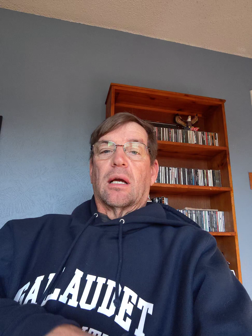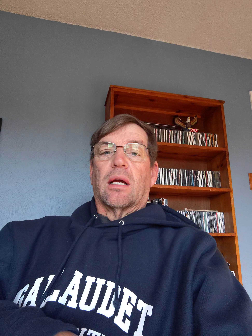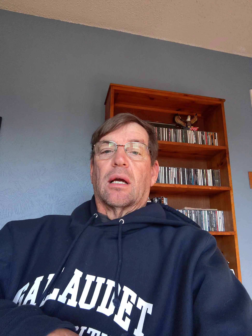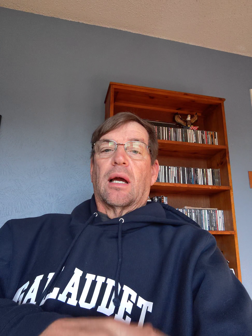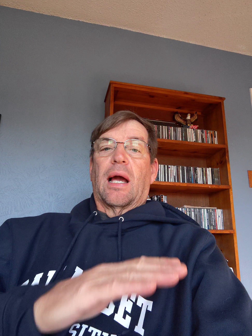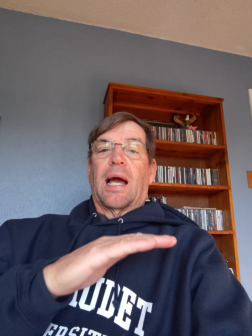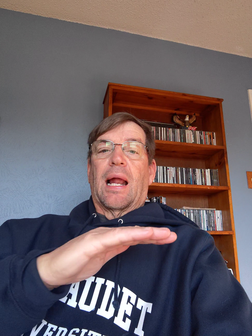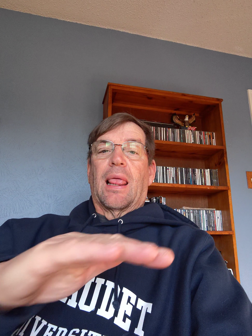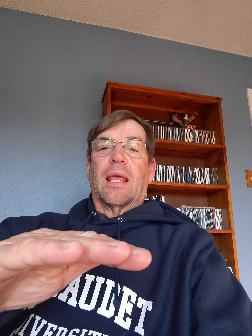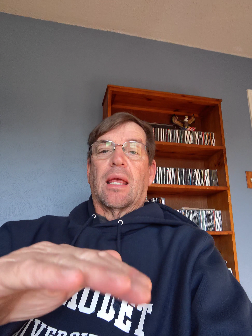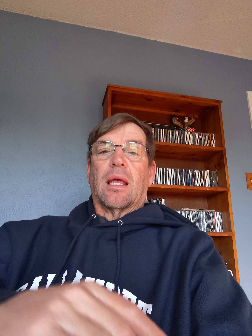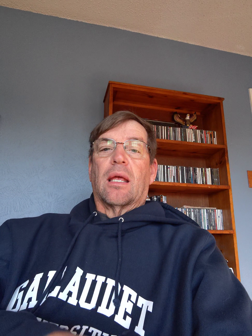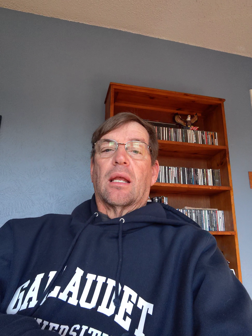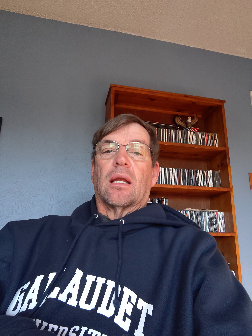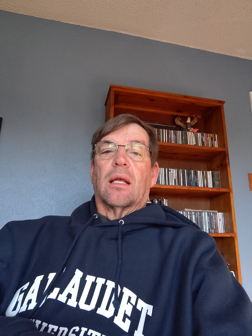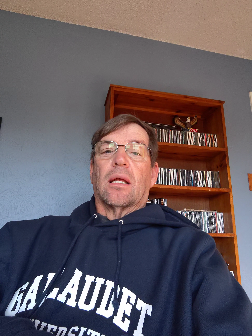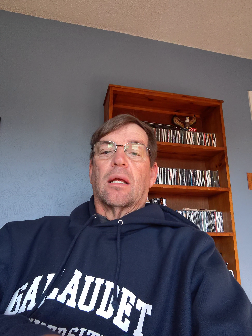clean